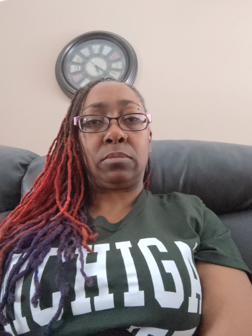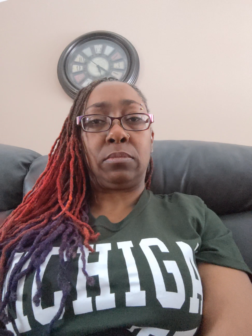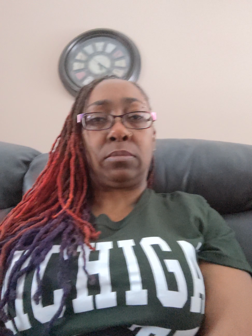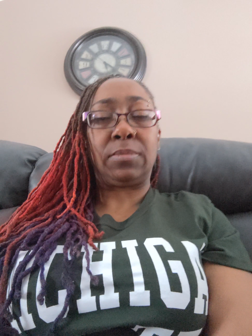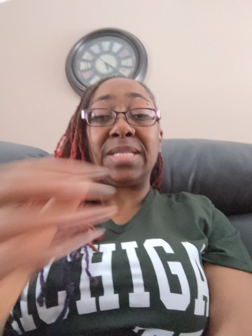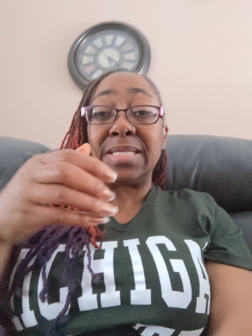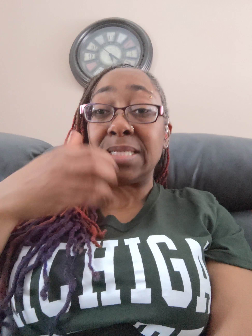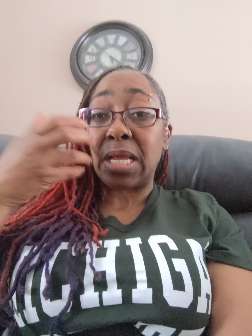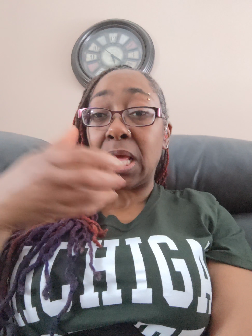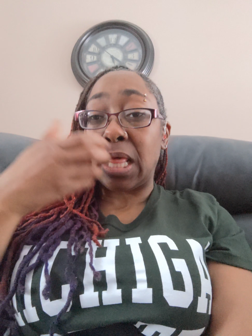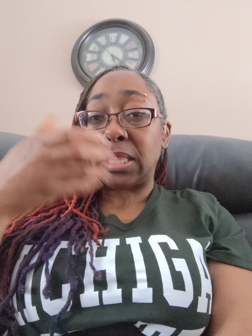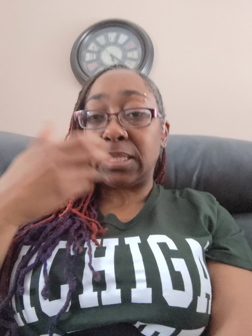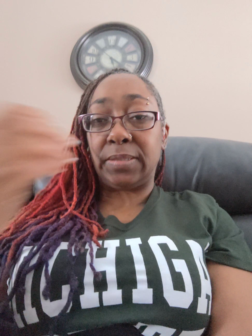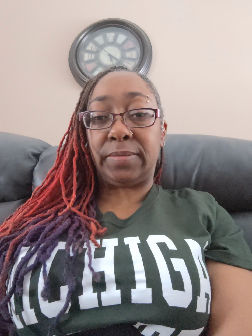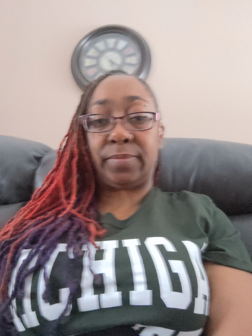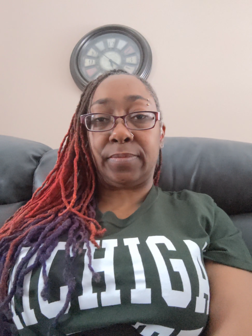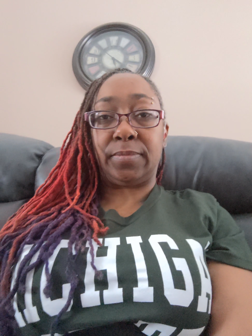cereal